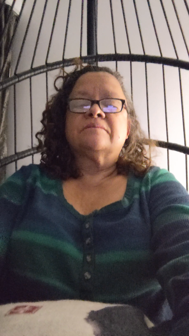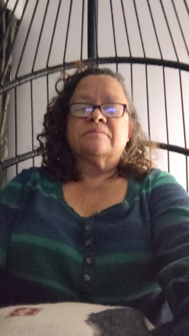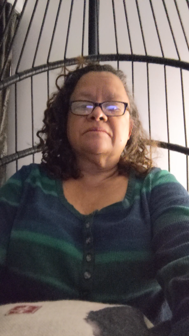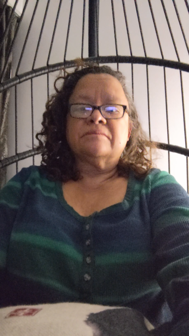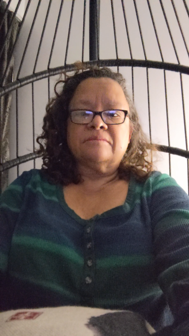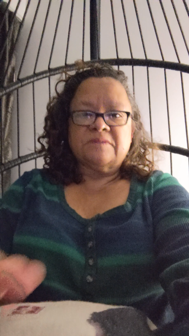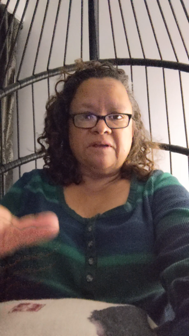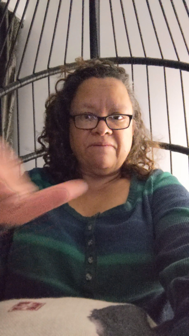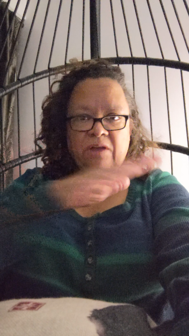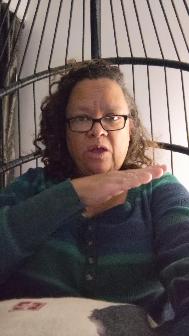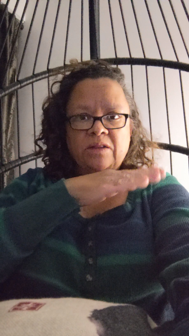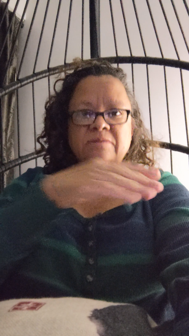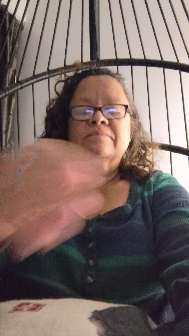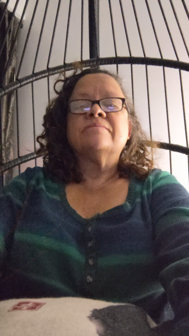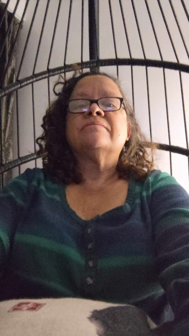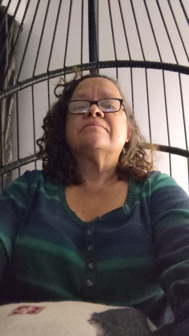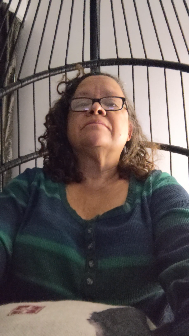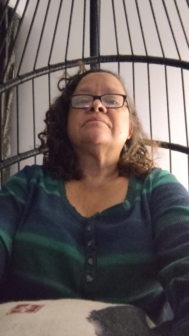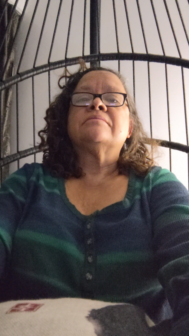full